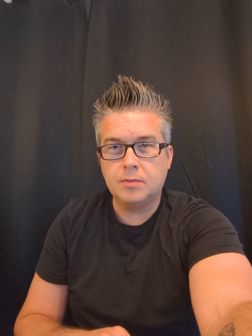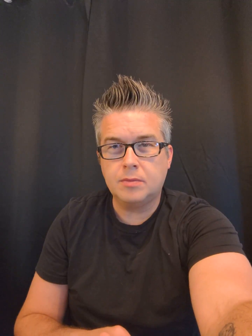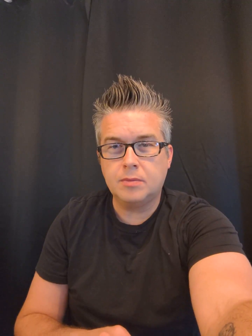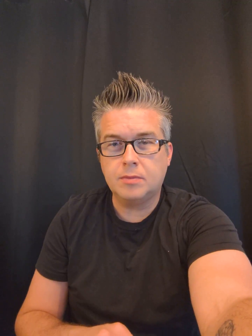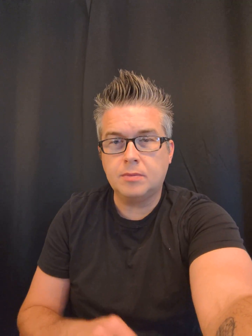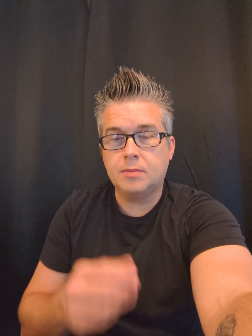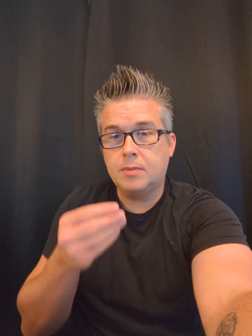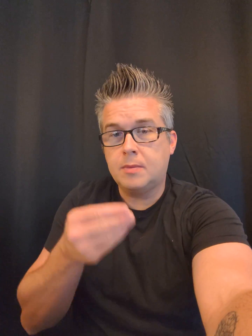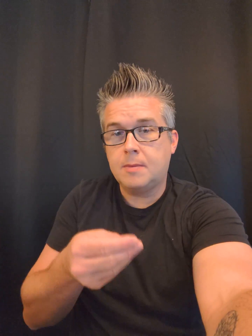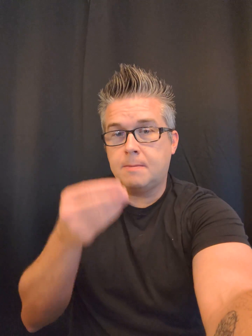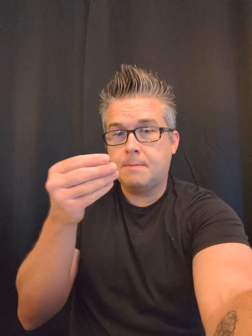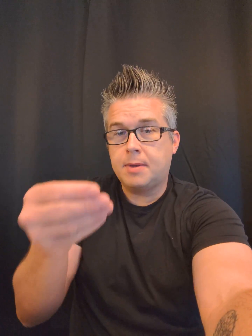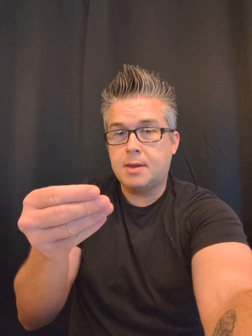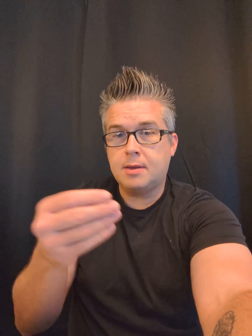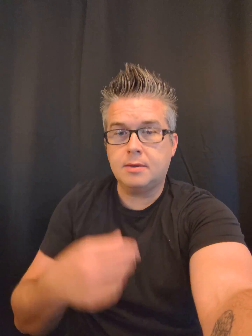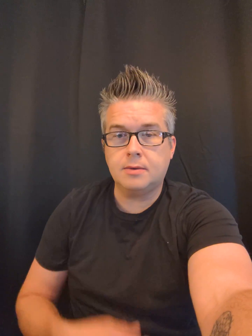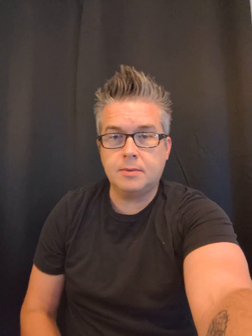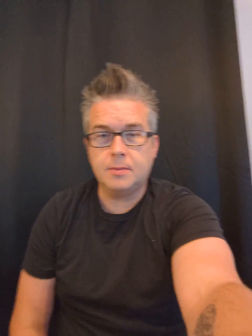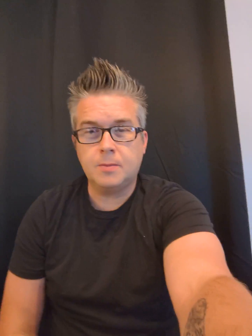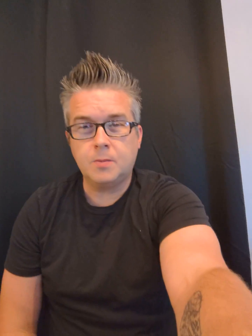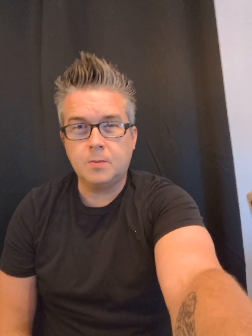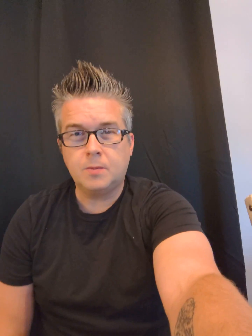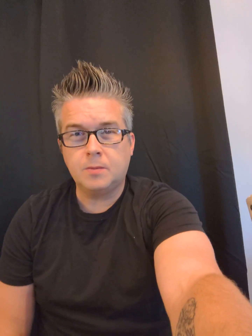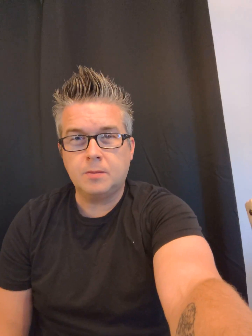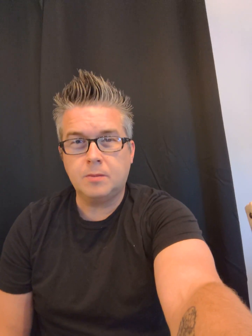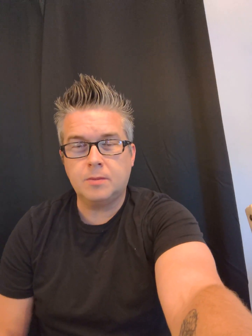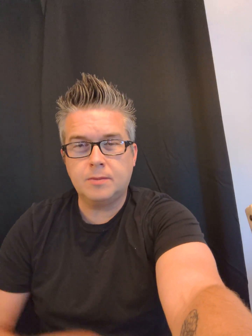buy